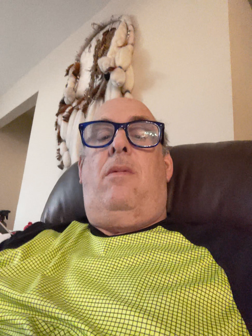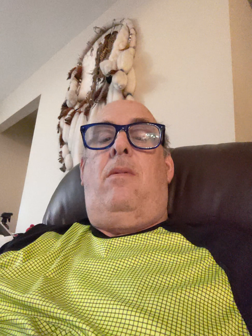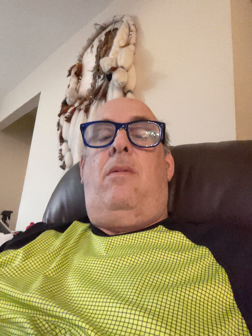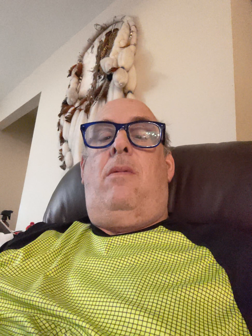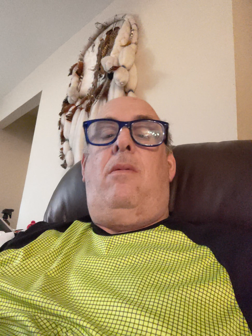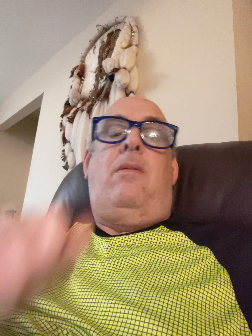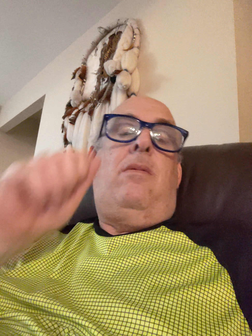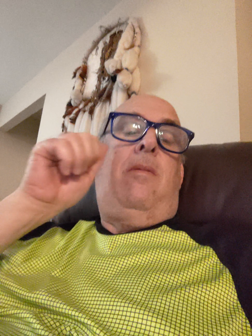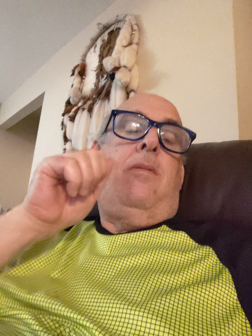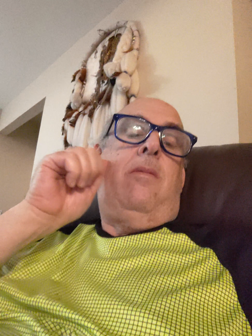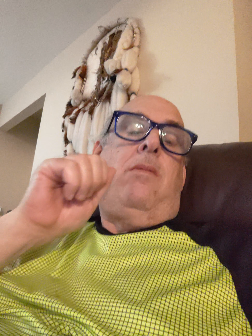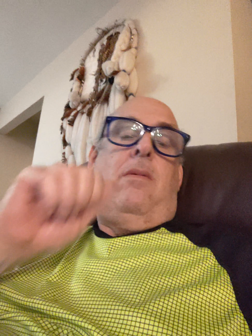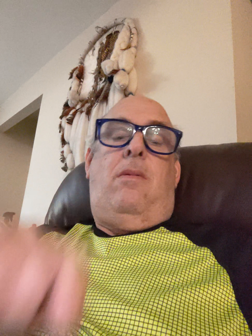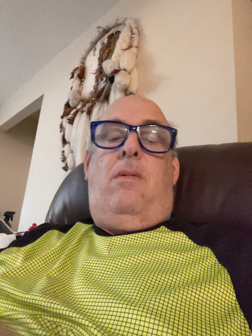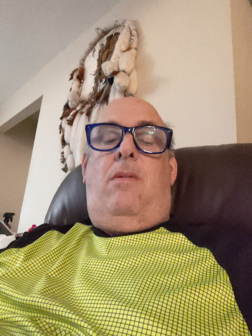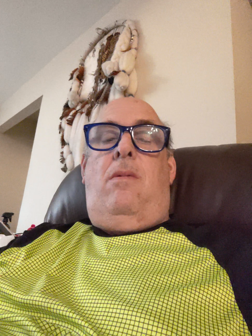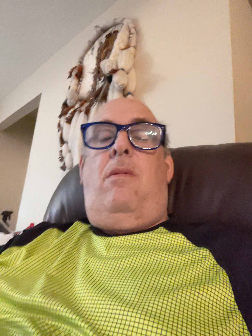aunt